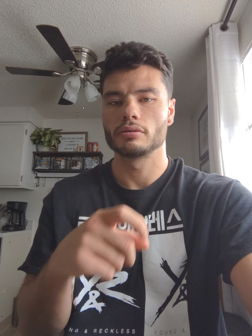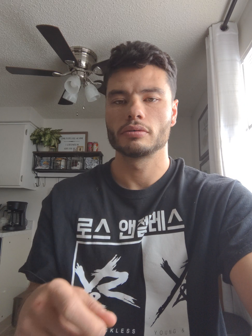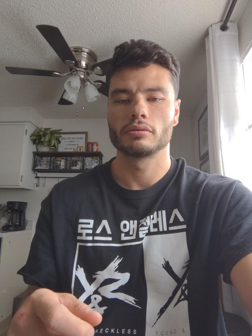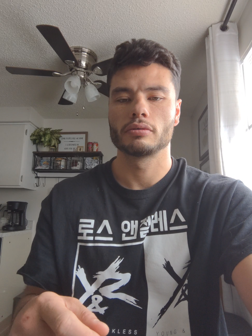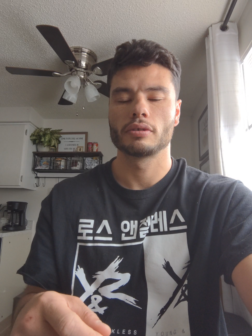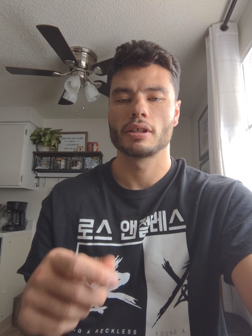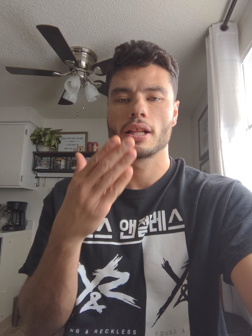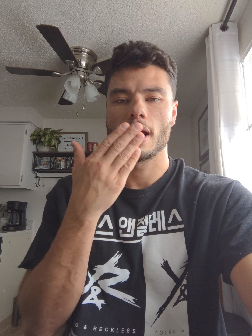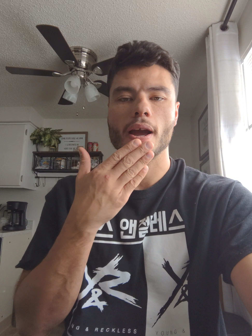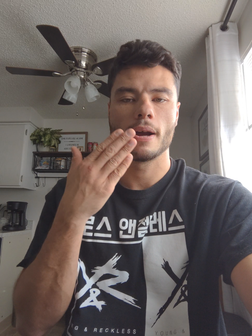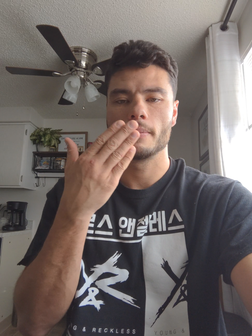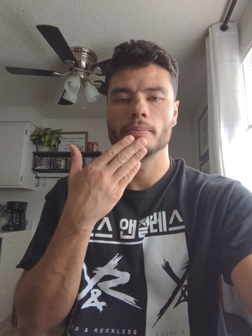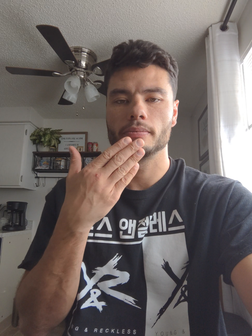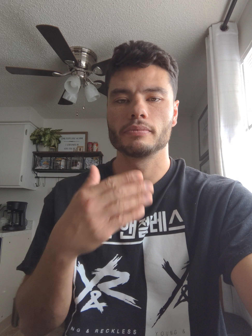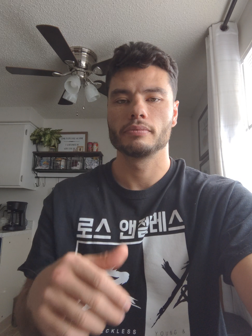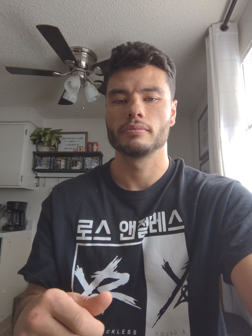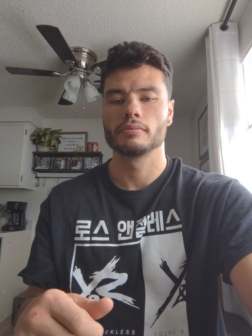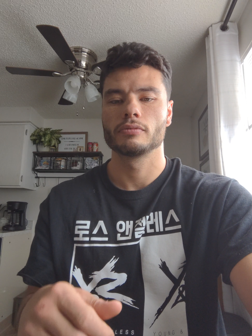napkin